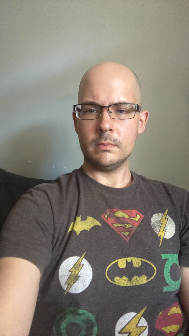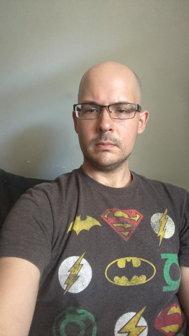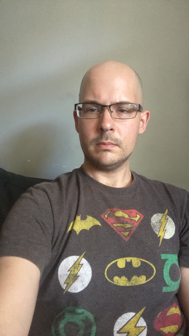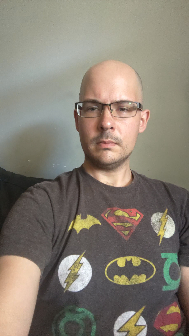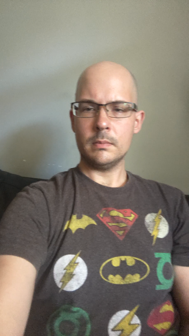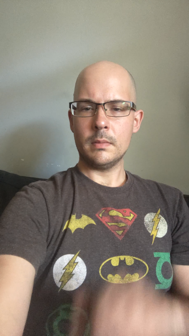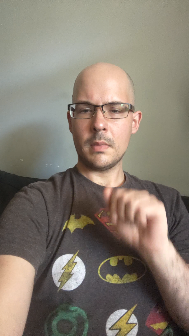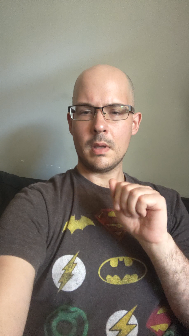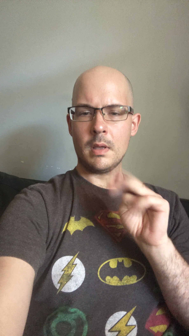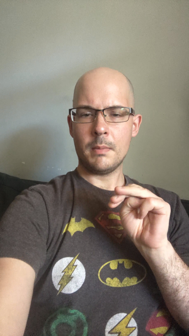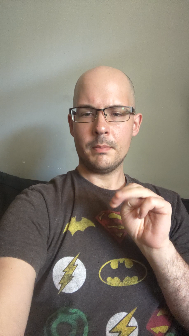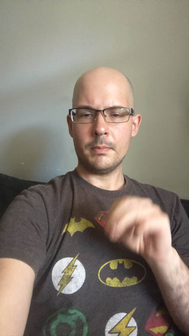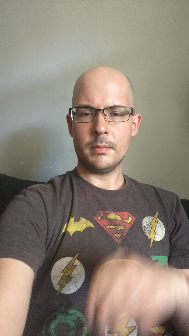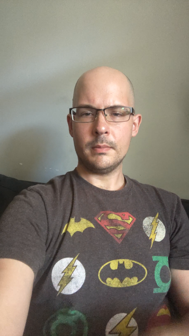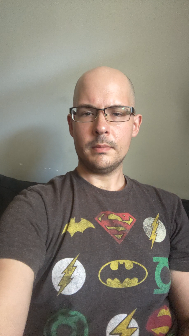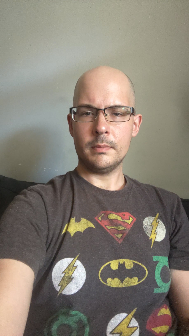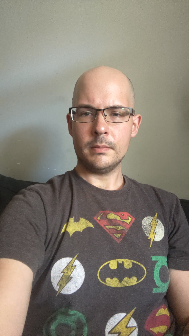am